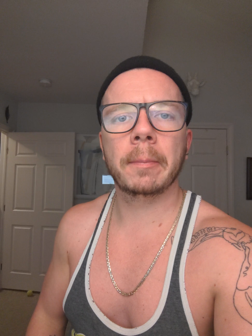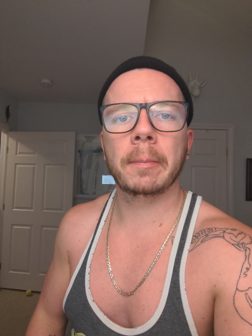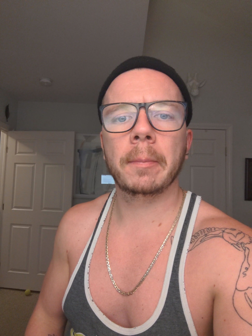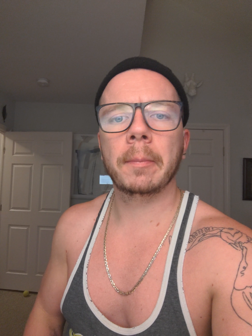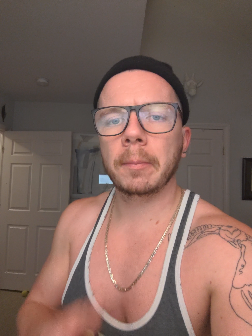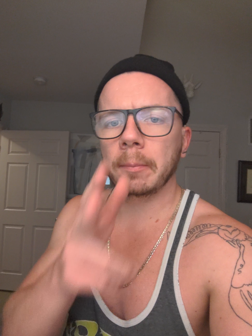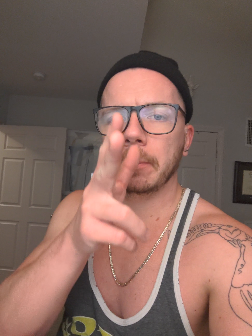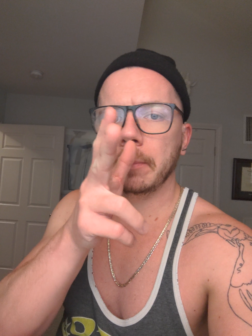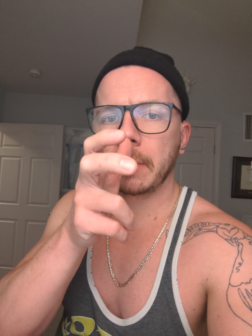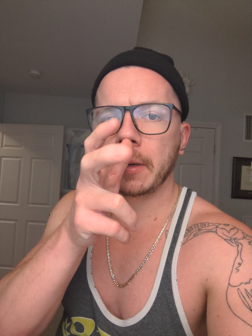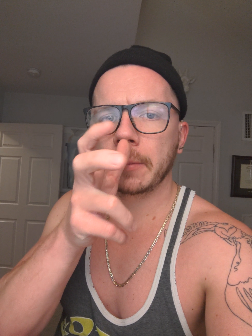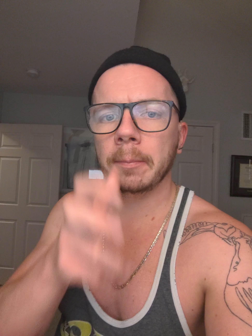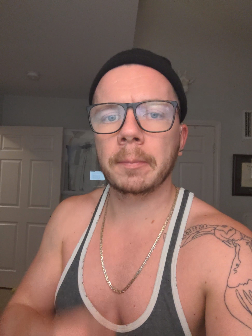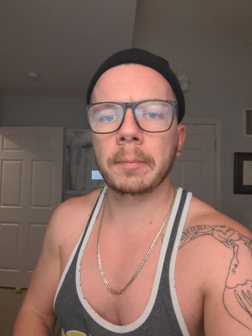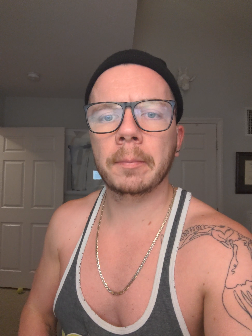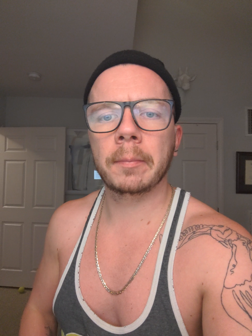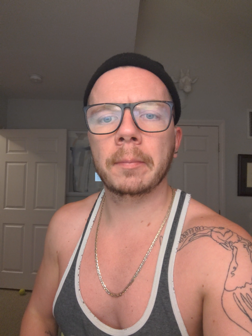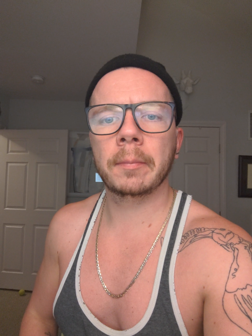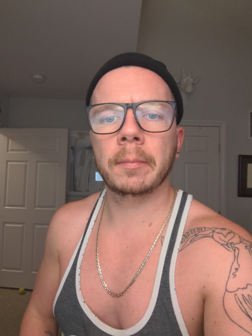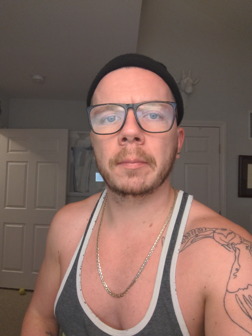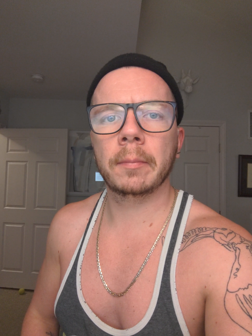bug